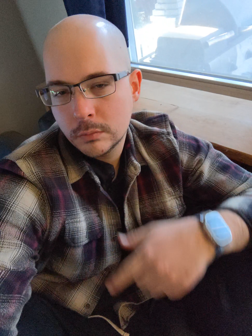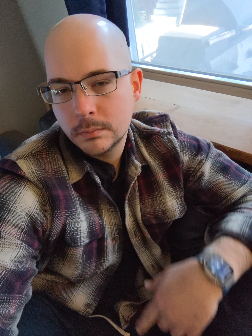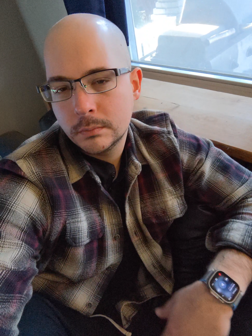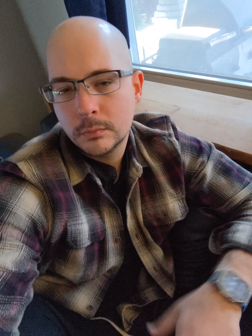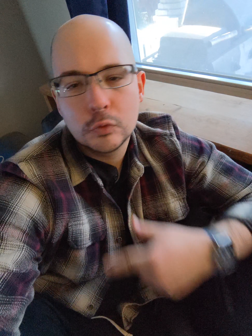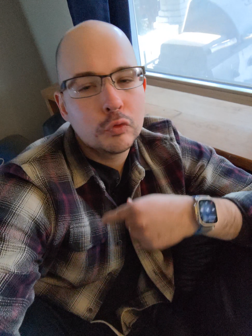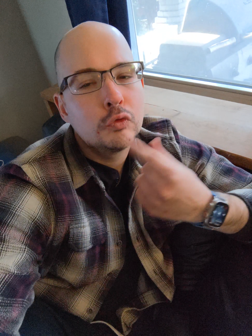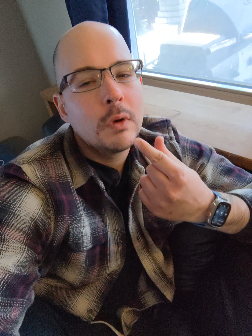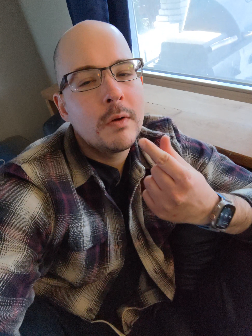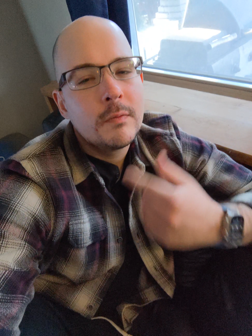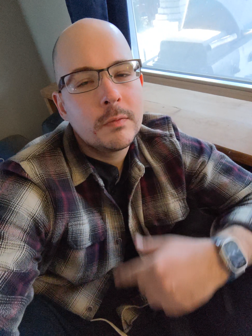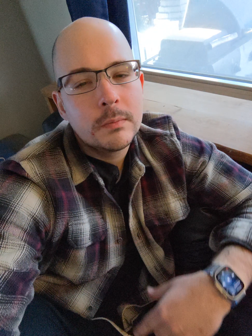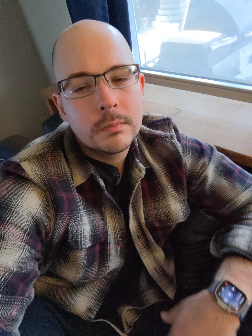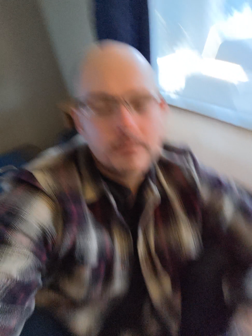giraffe